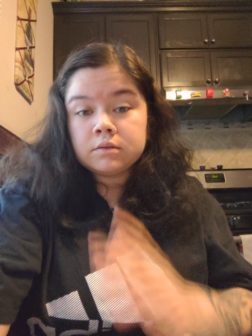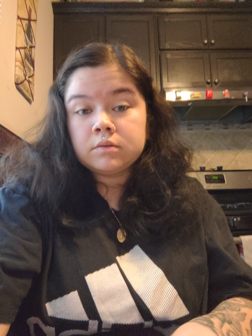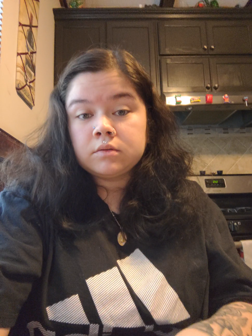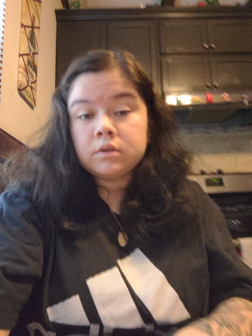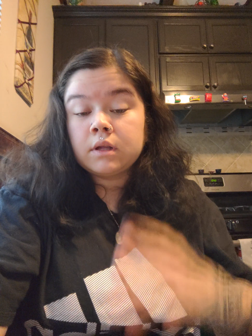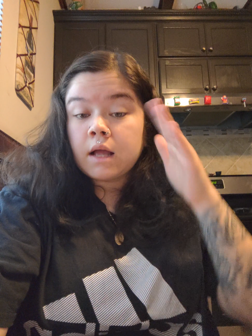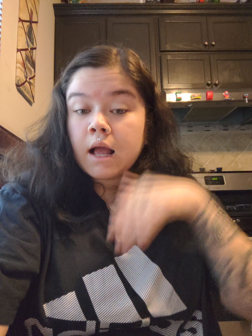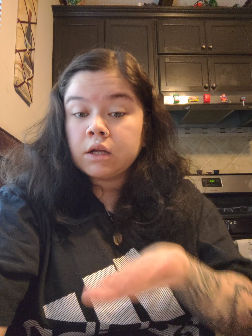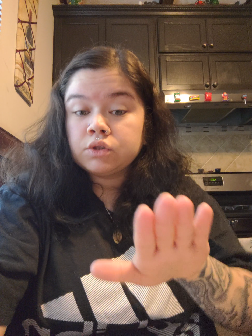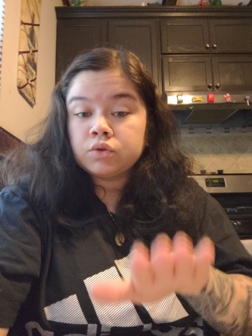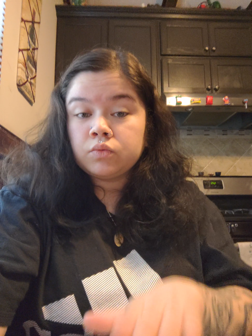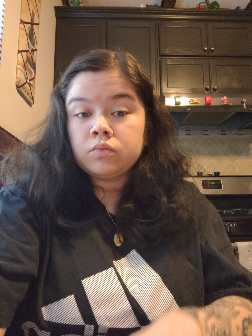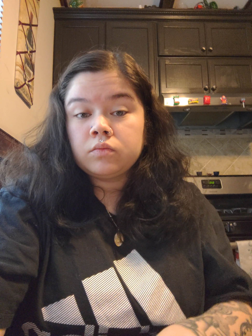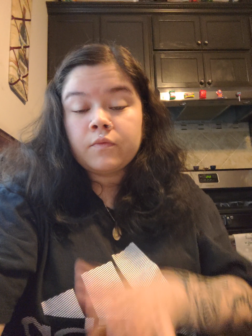into